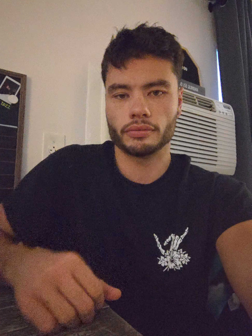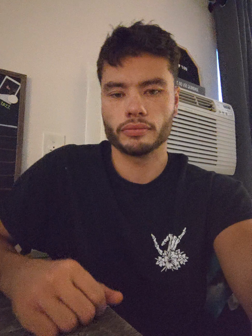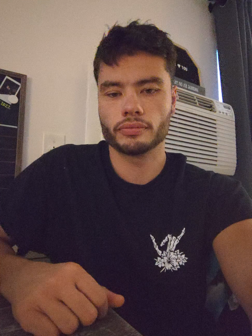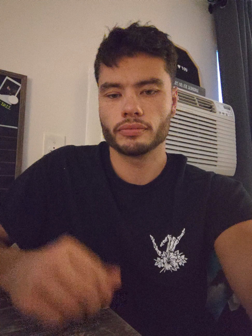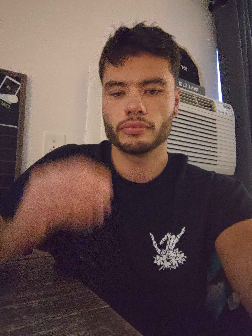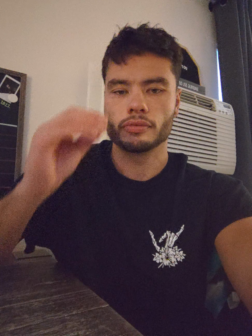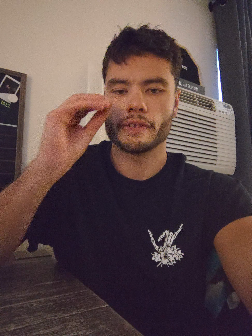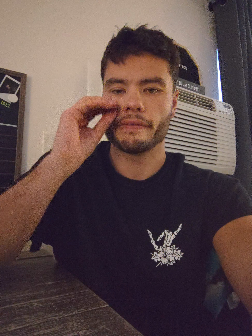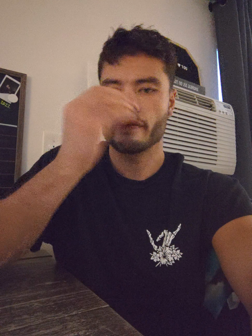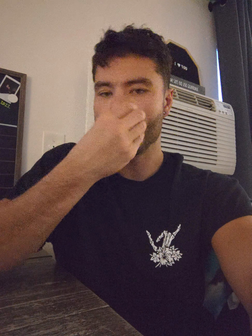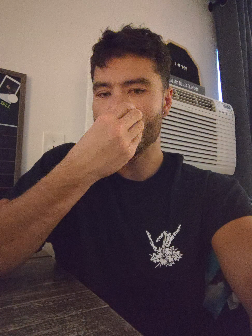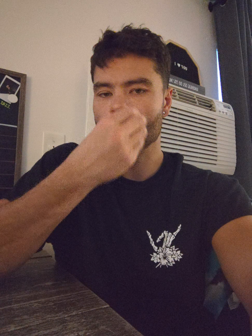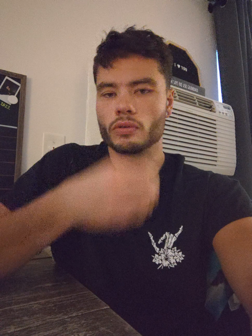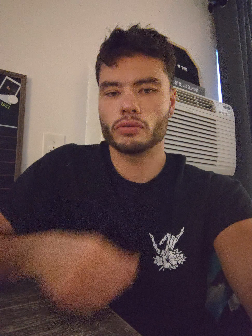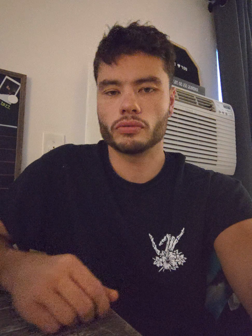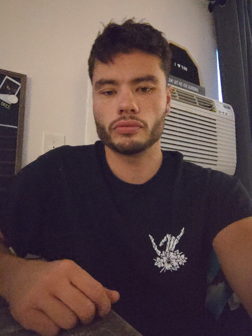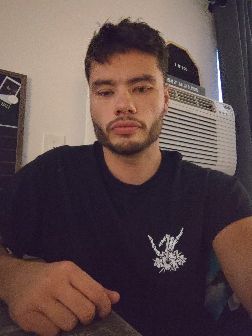flower